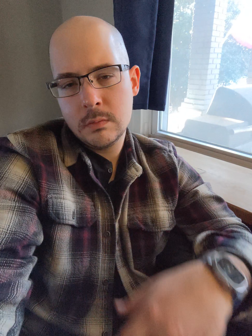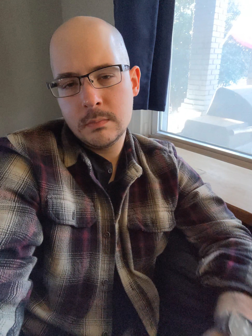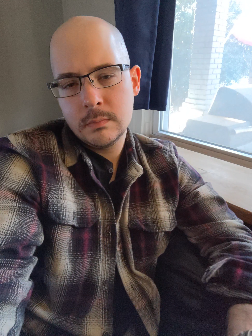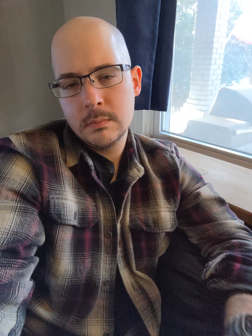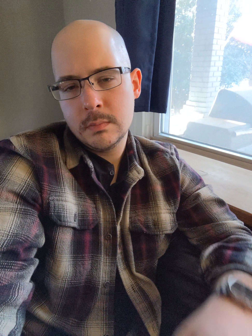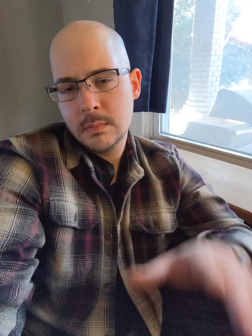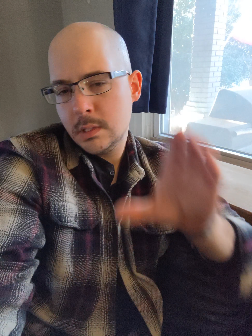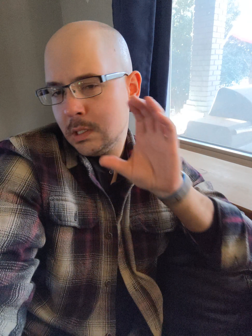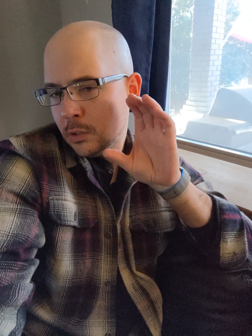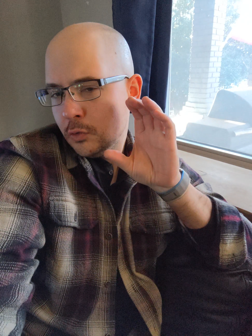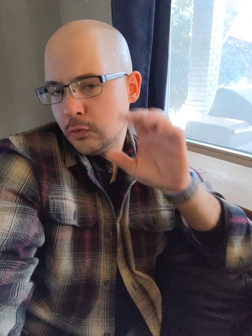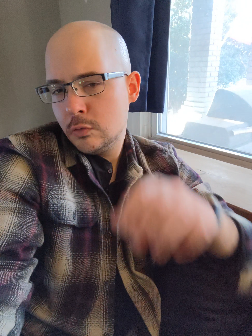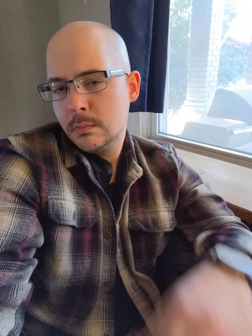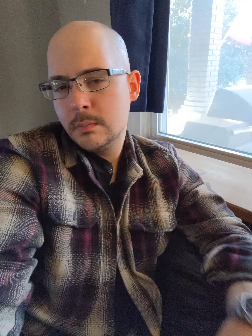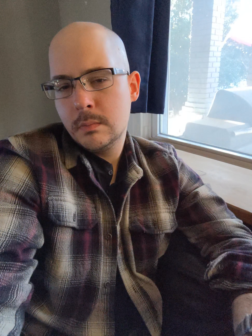hear